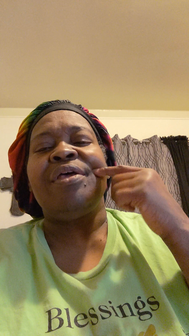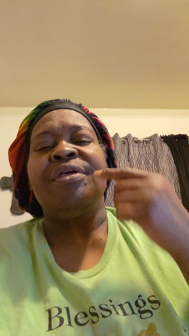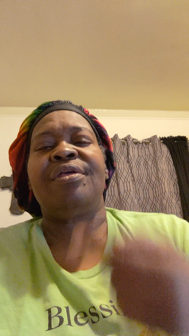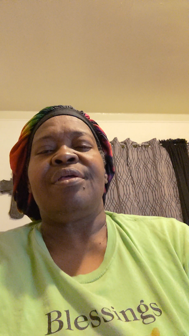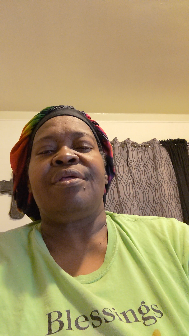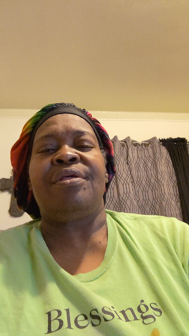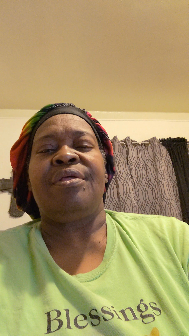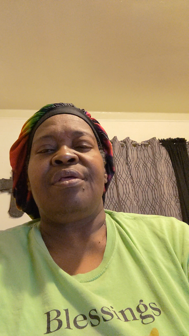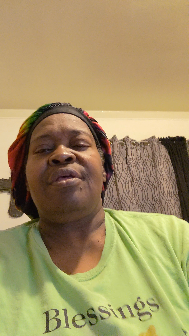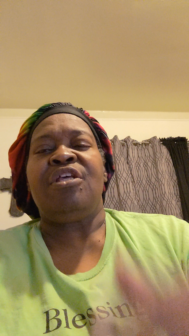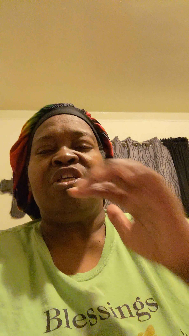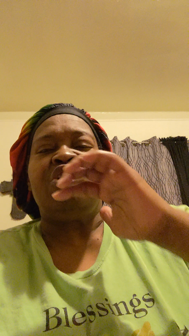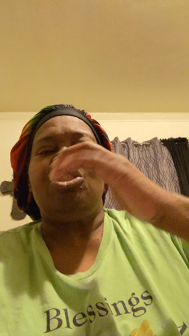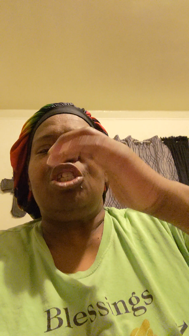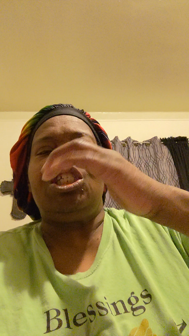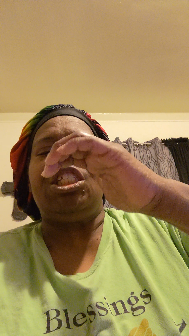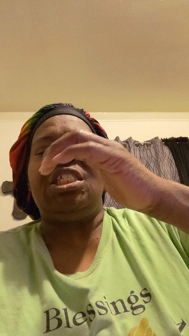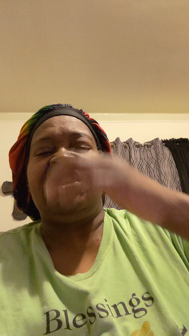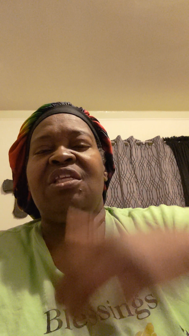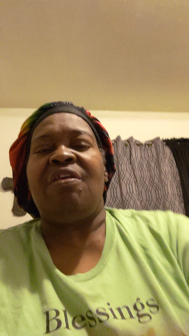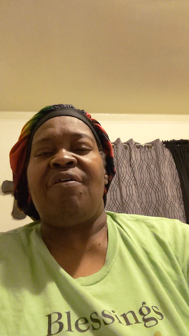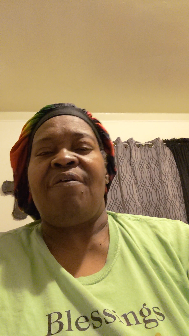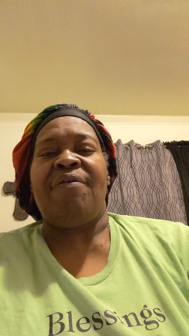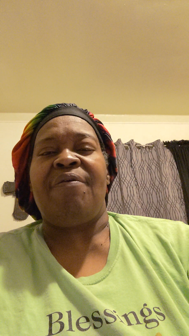cheese